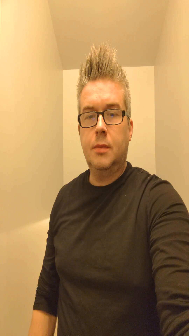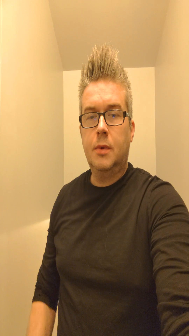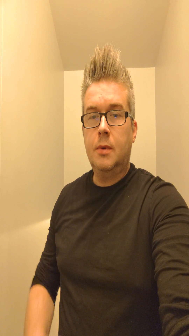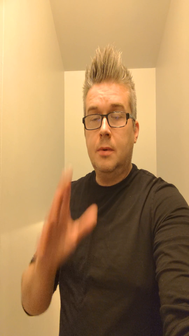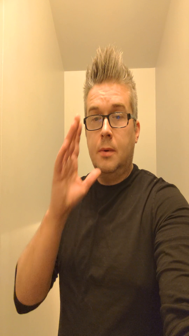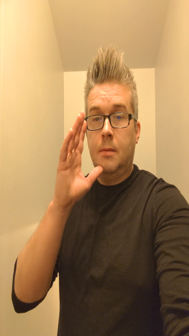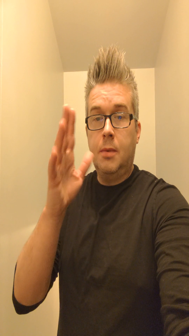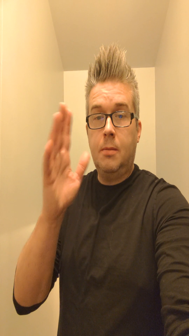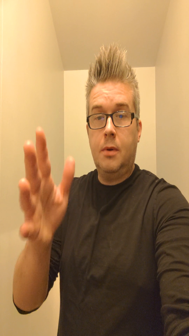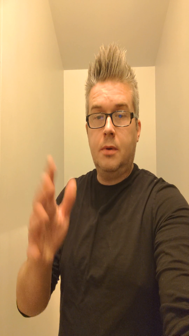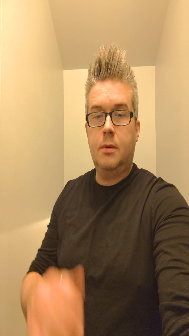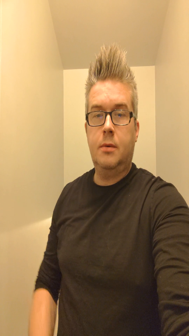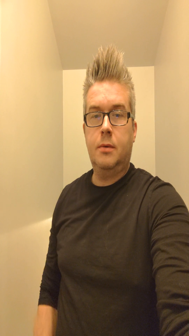grandma